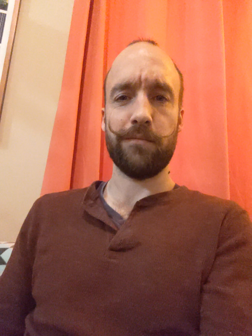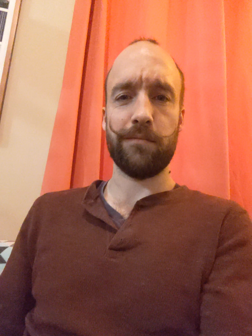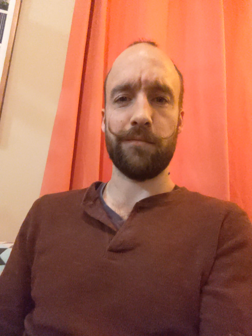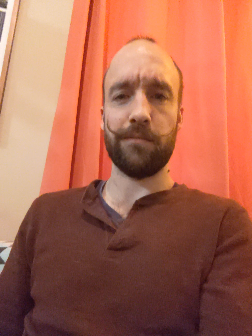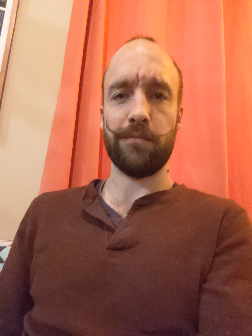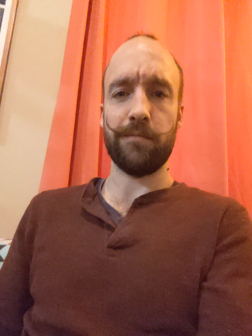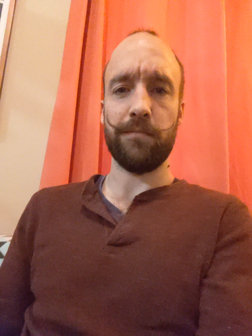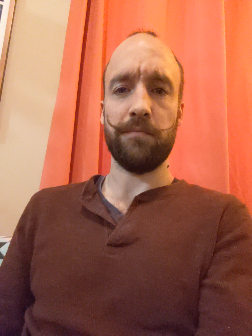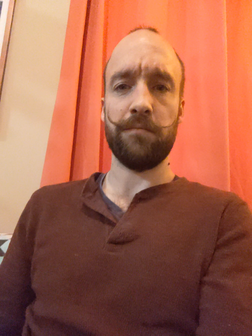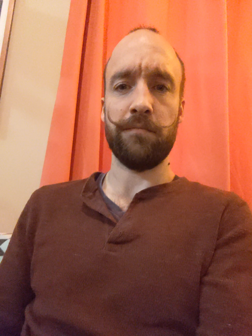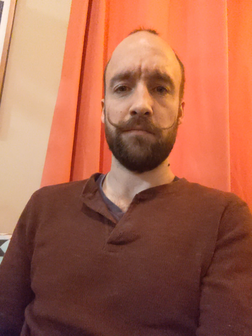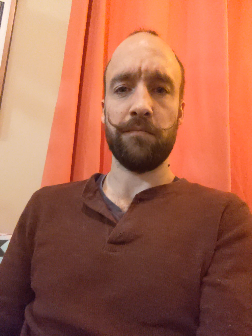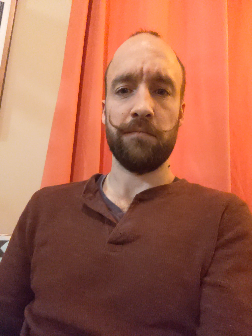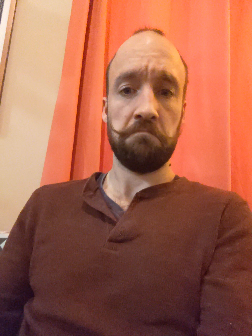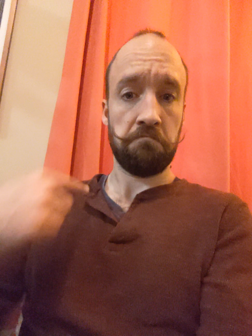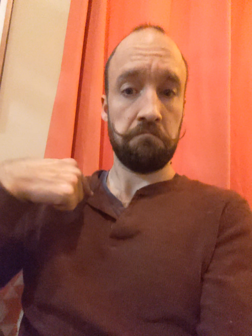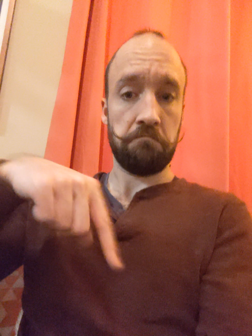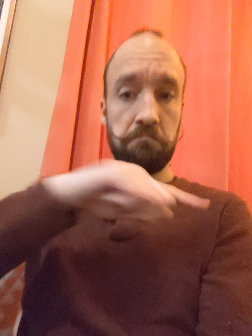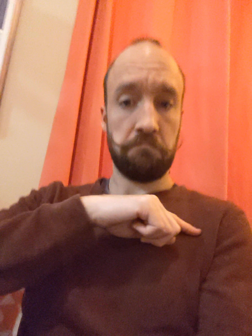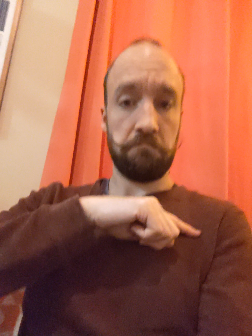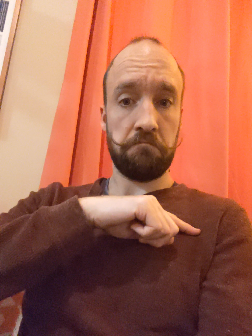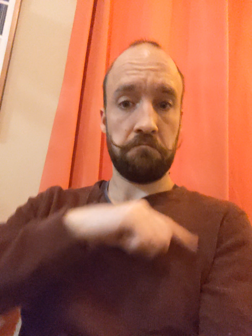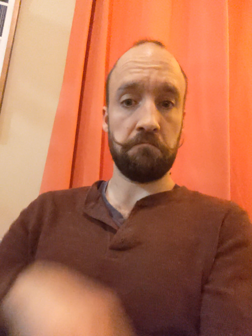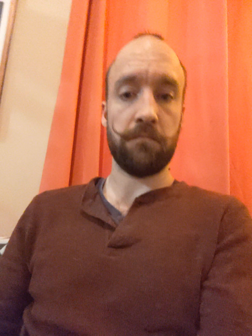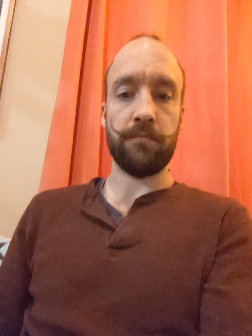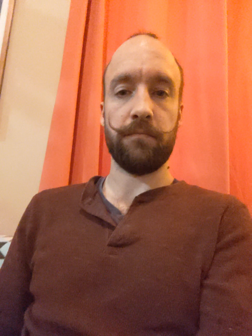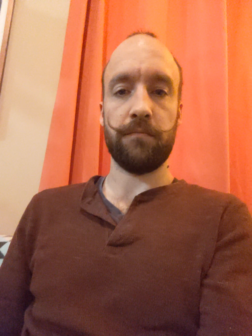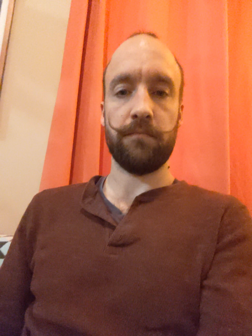we